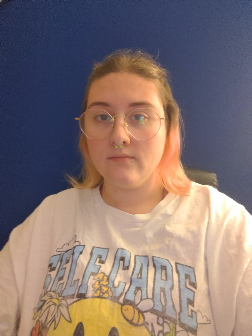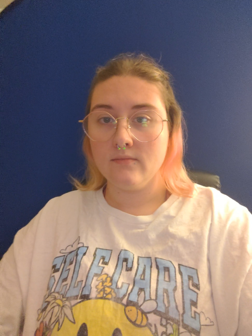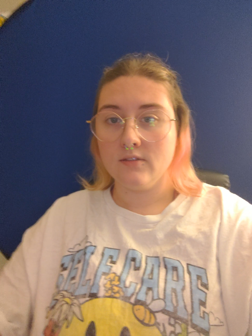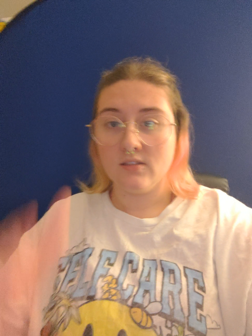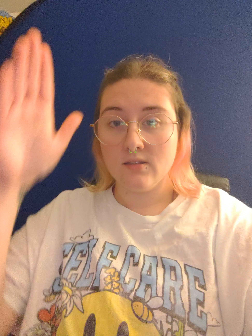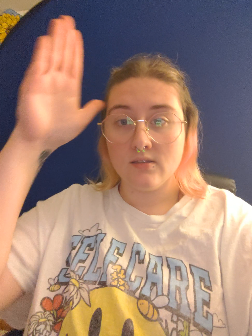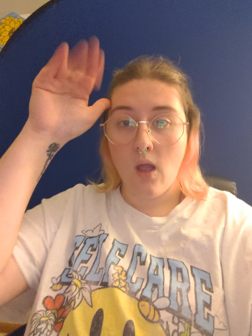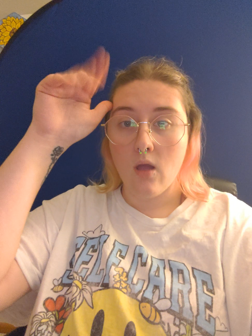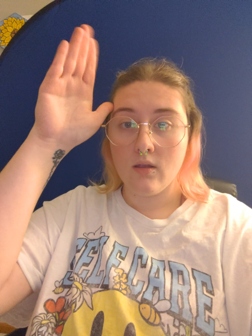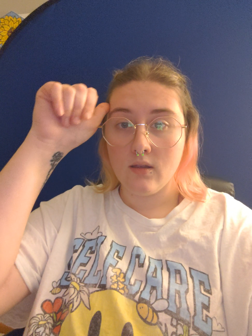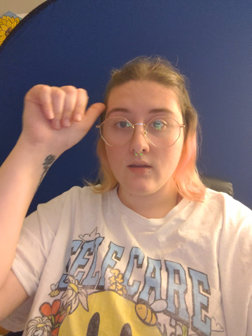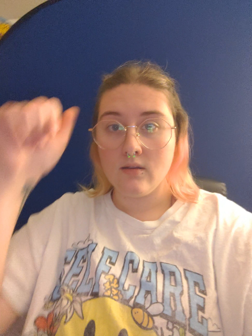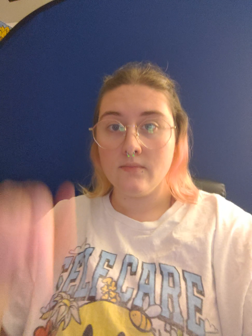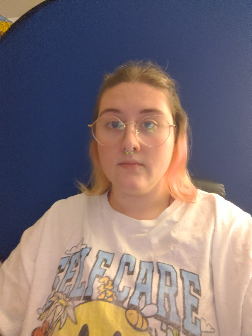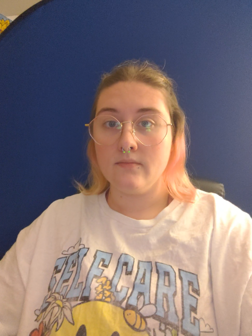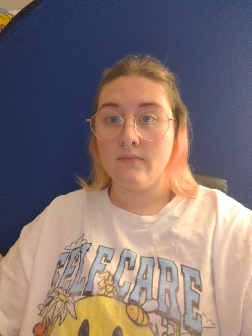donkey